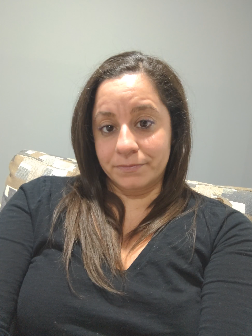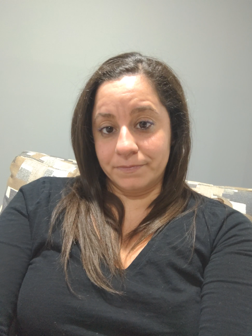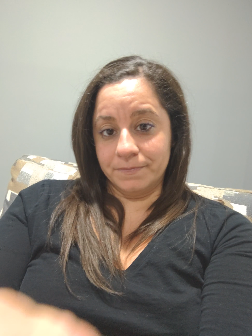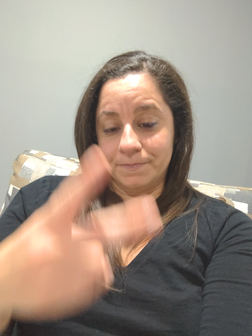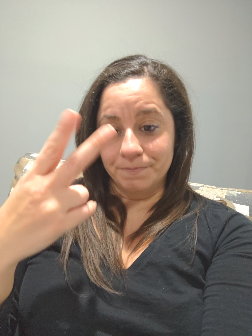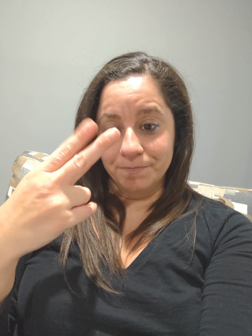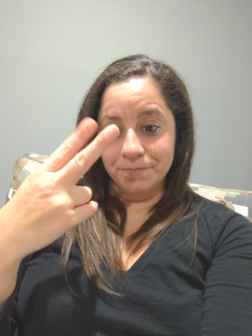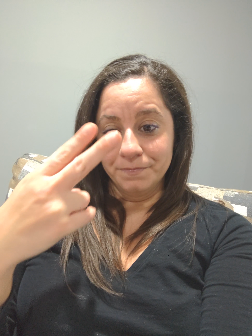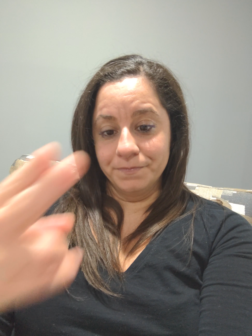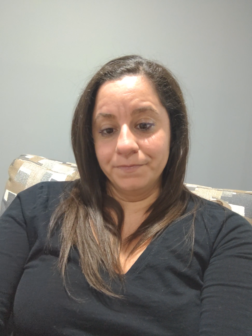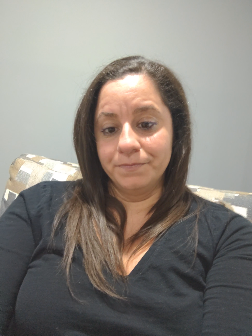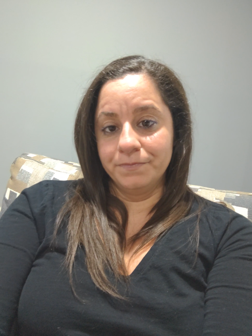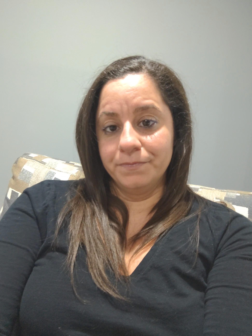scissors